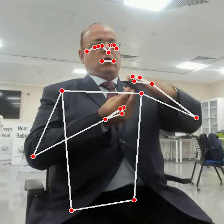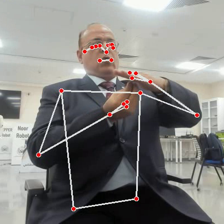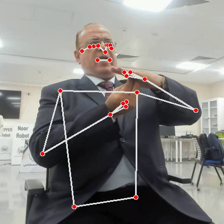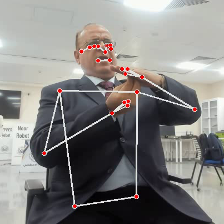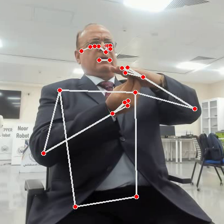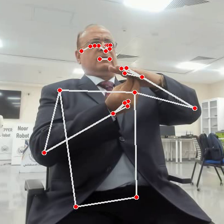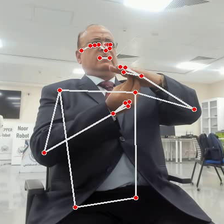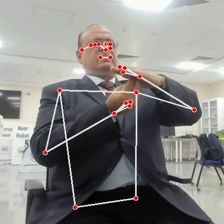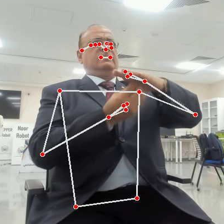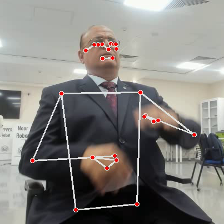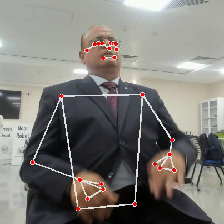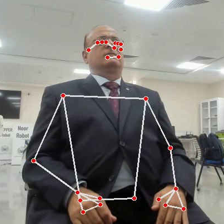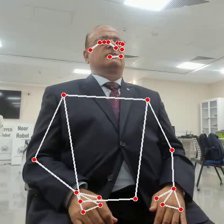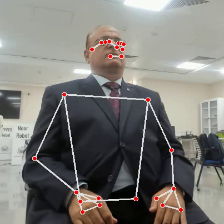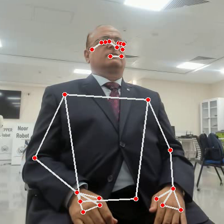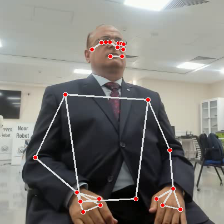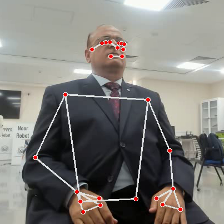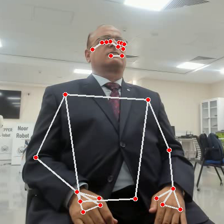kolya